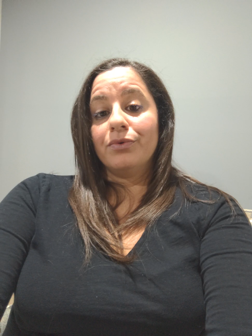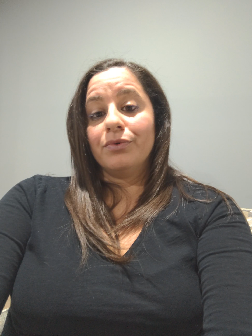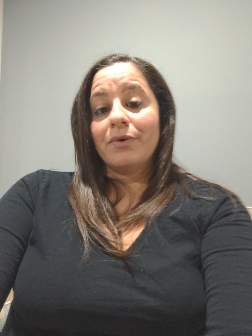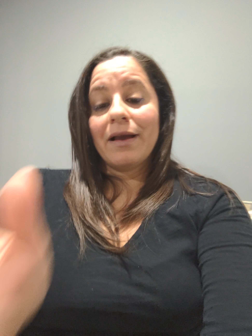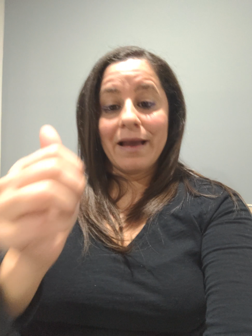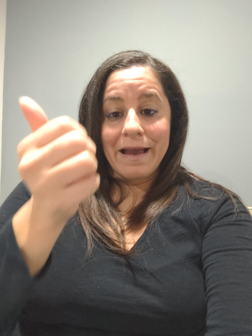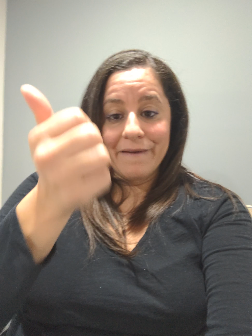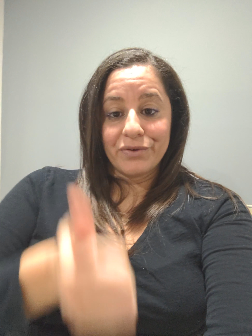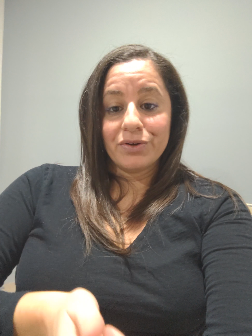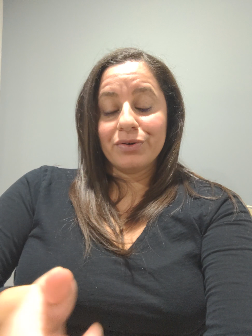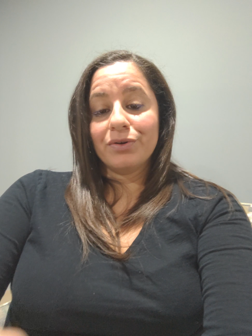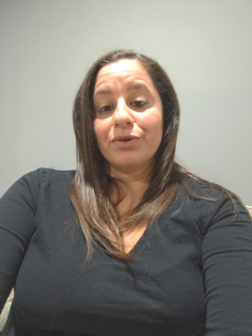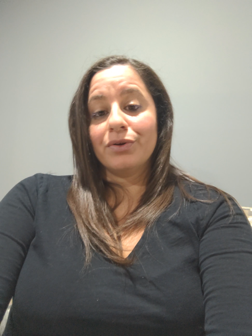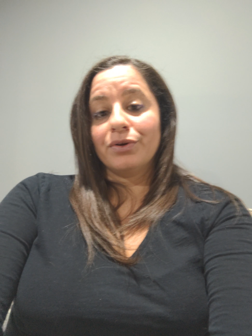every